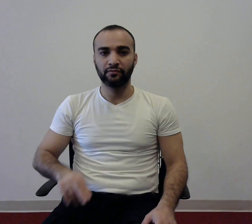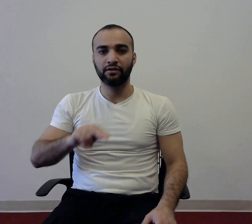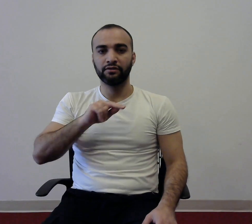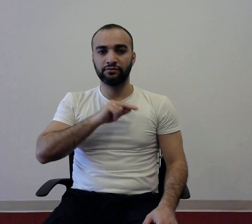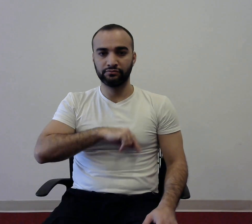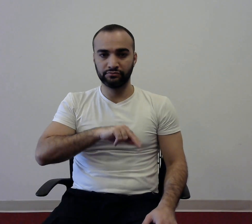işləmək